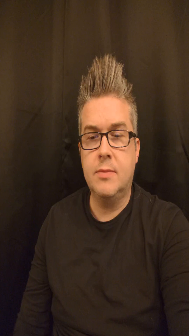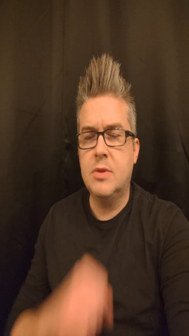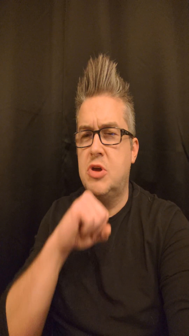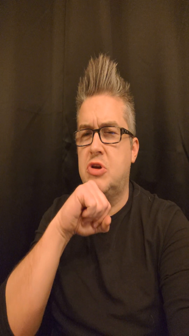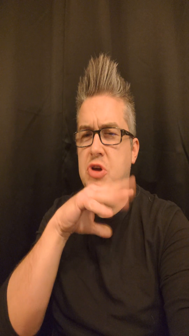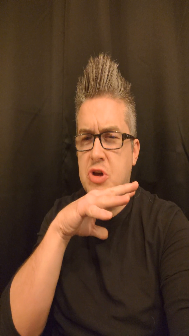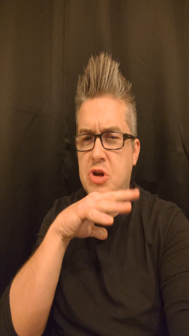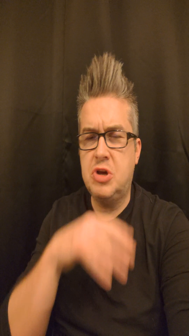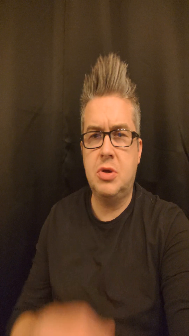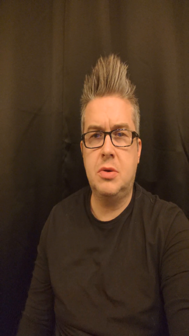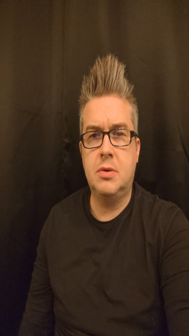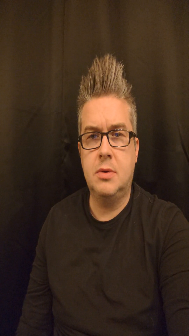dirty